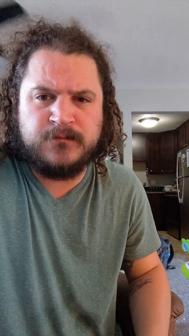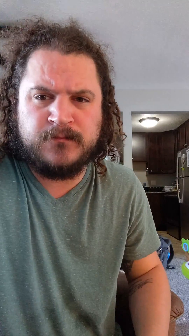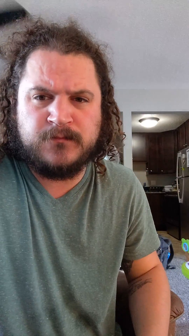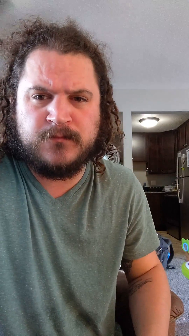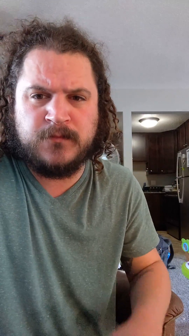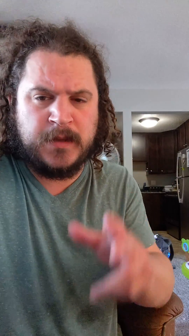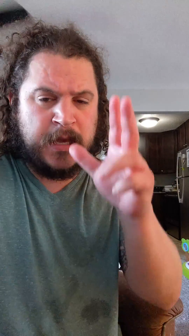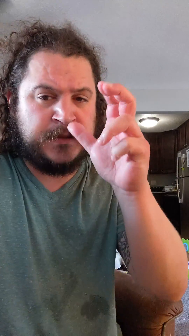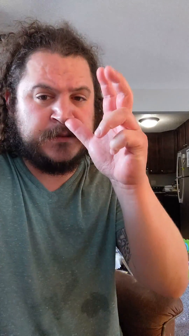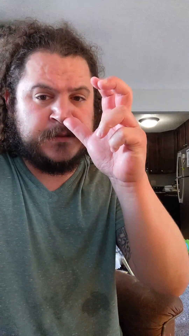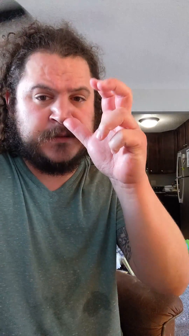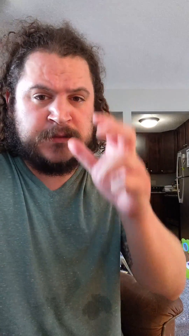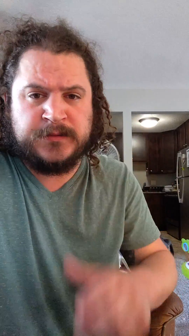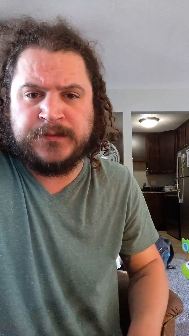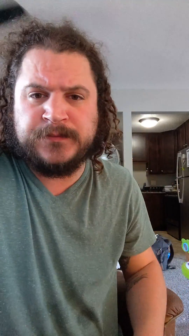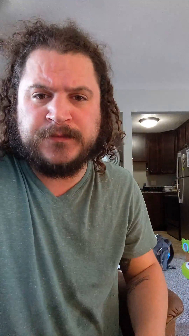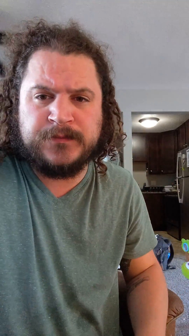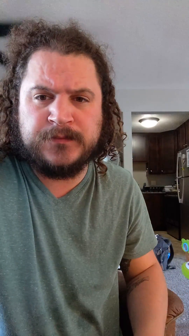ant